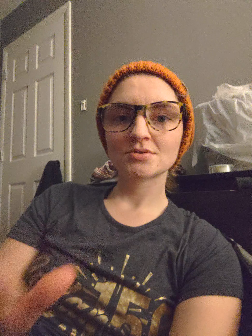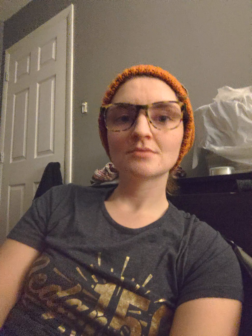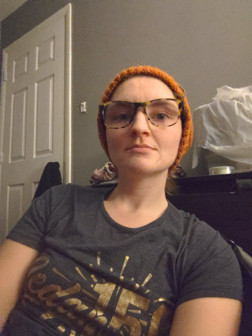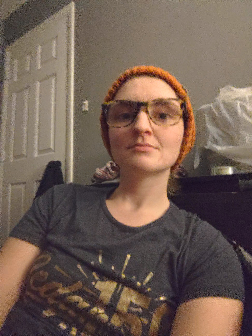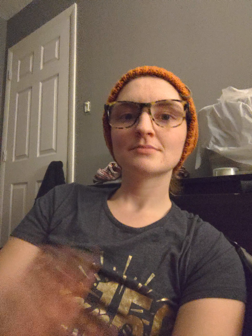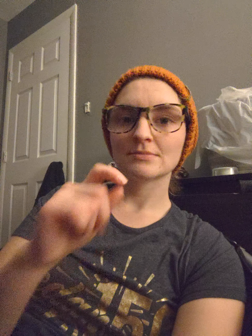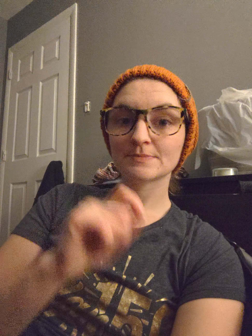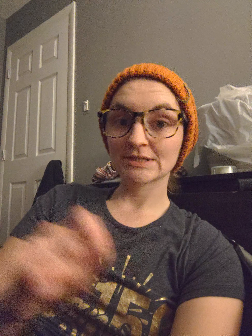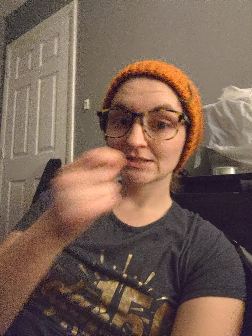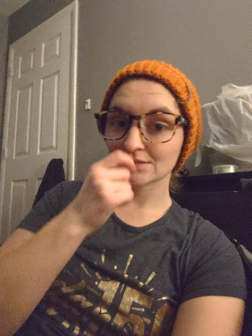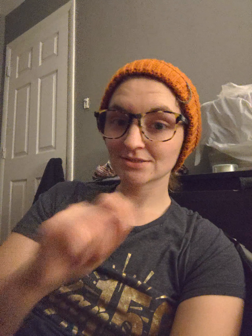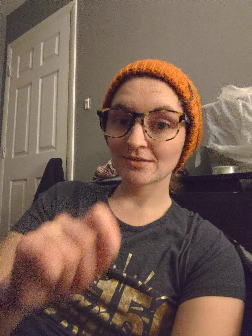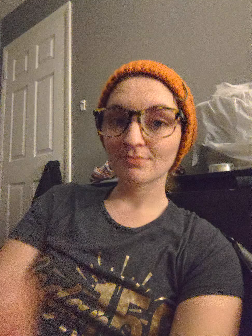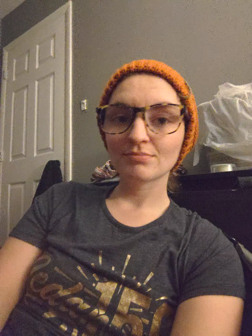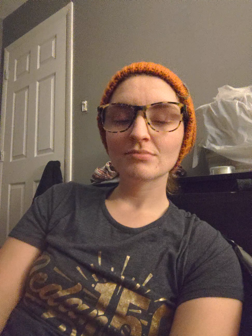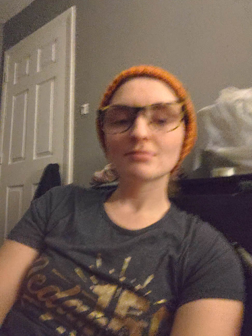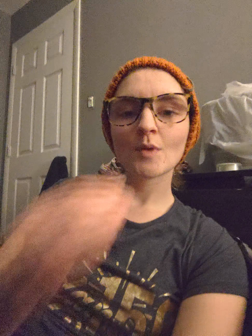pen